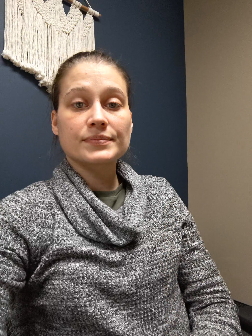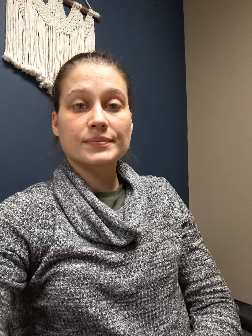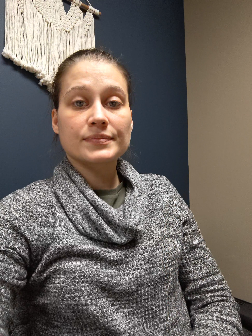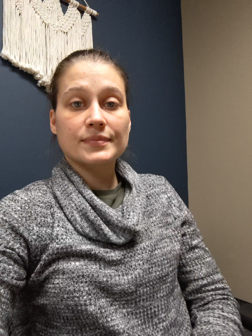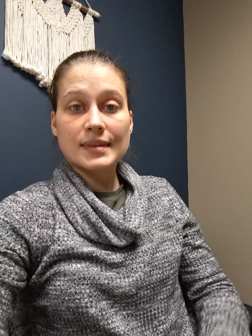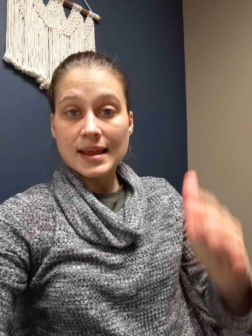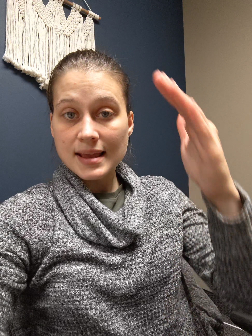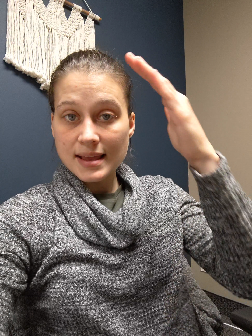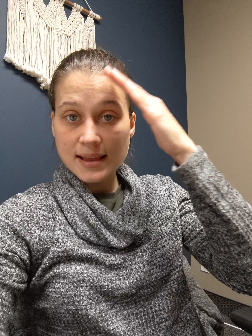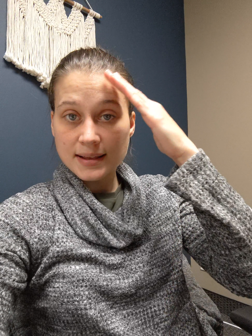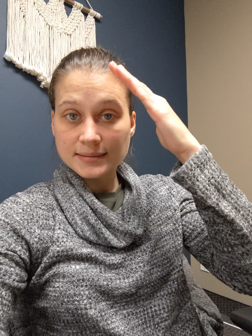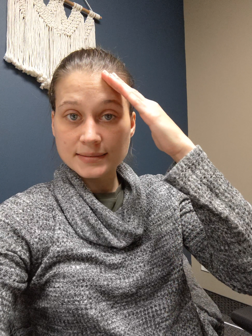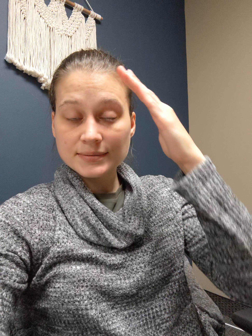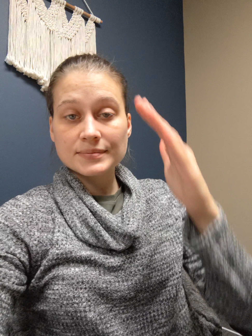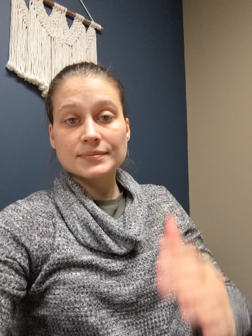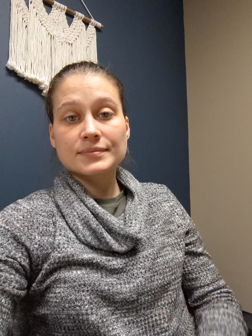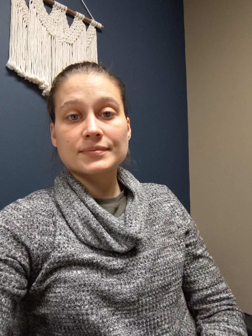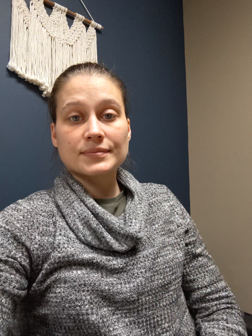hat